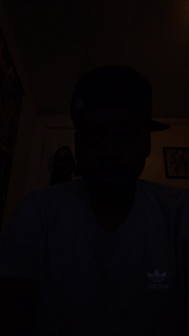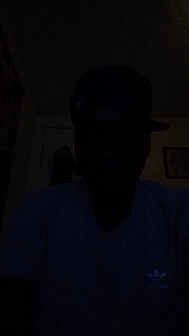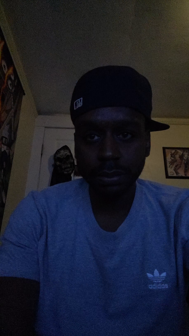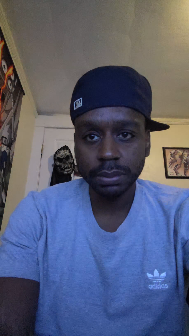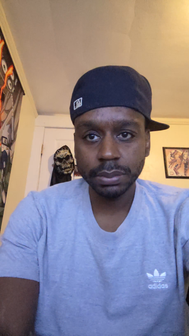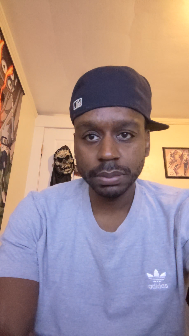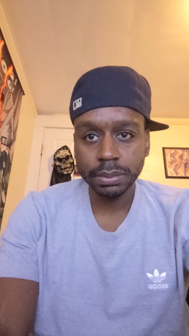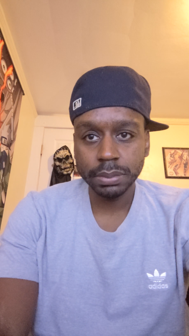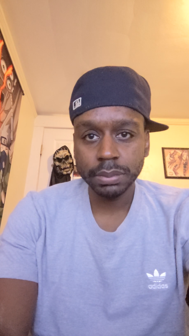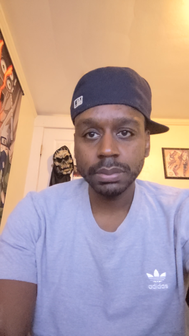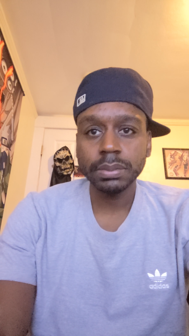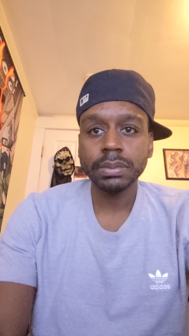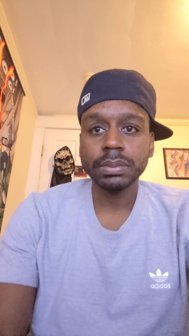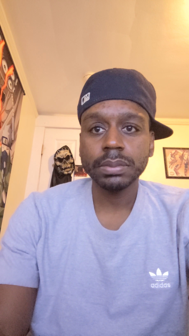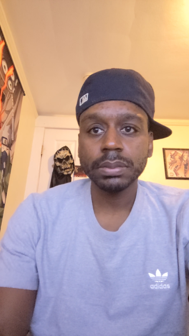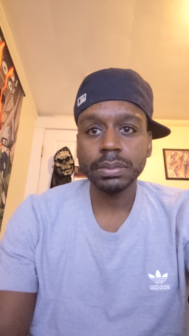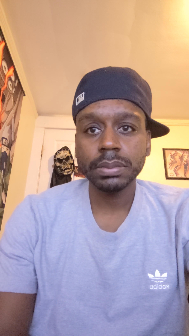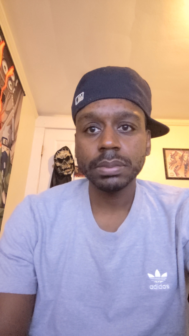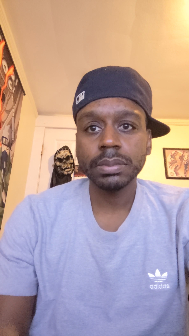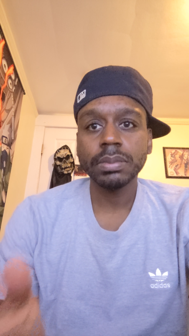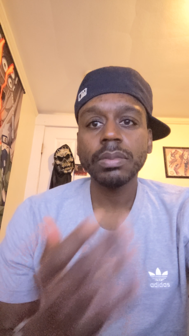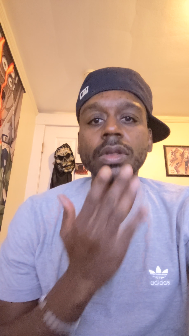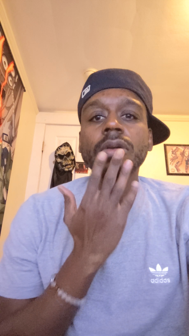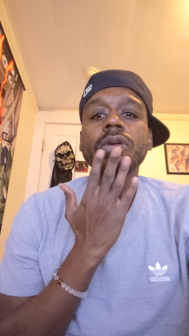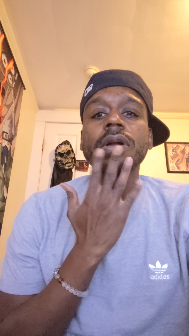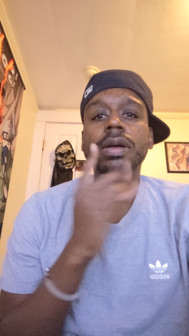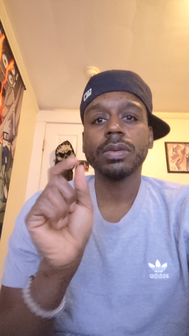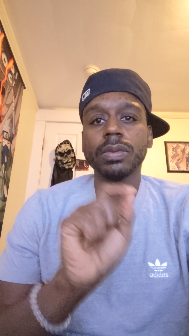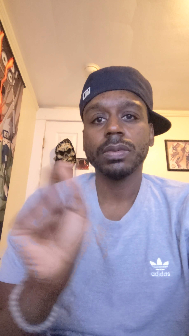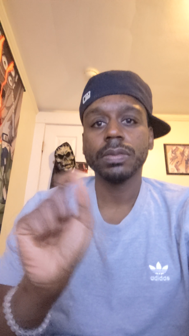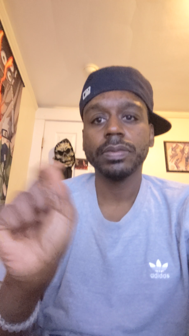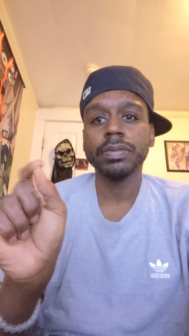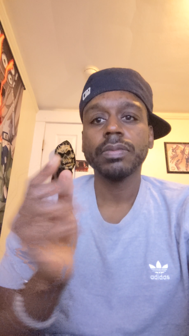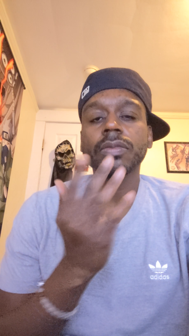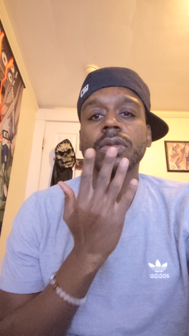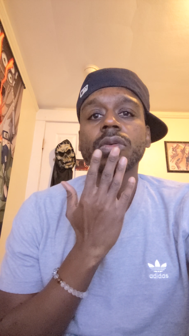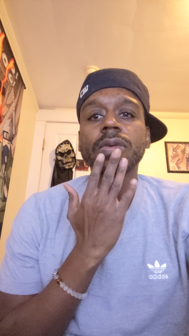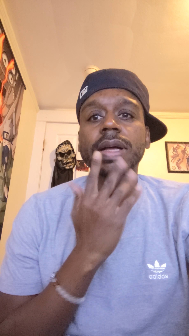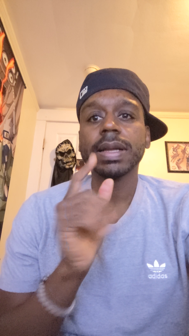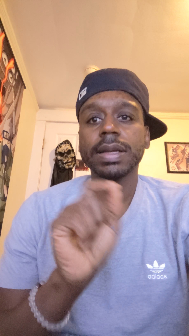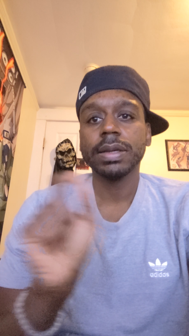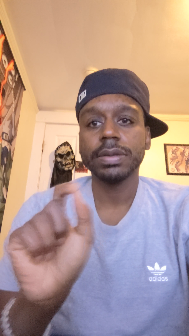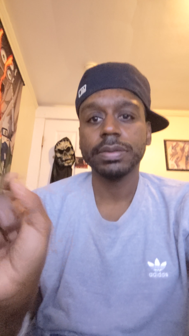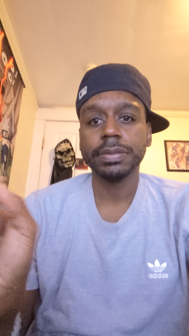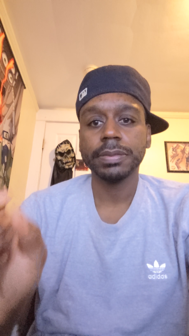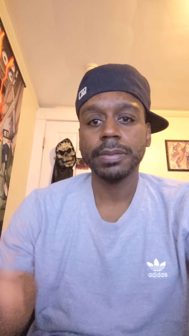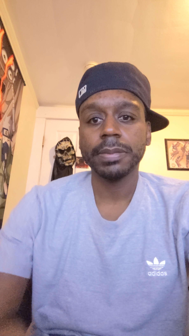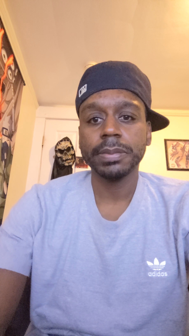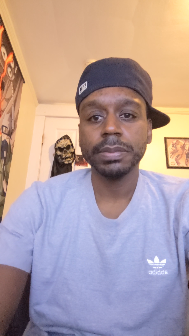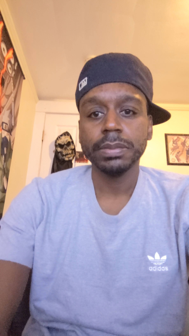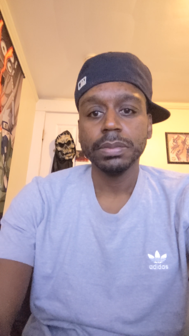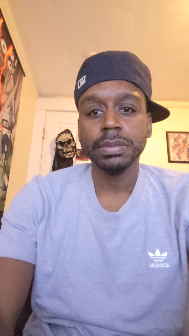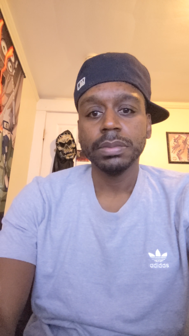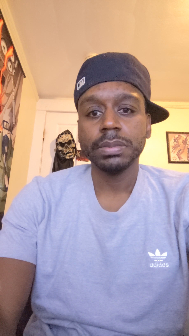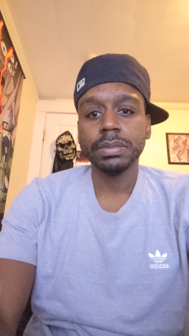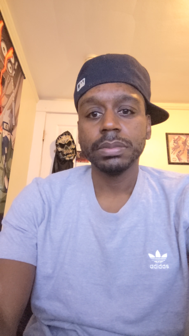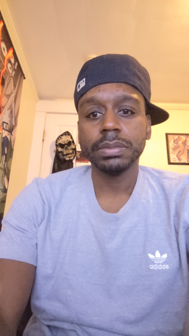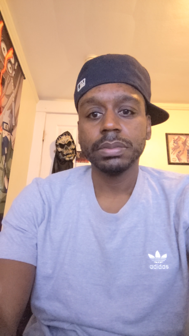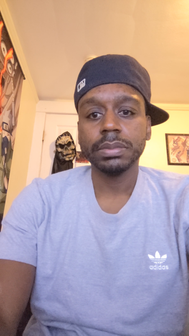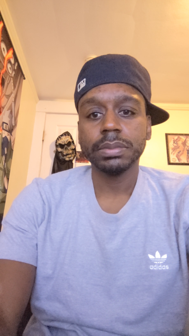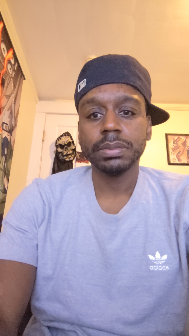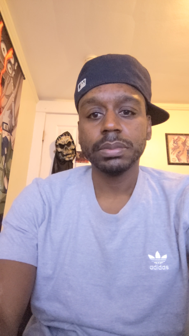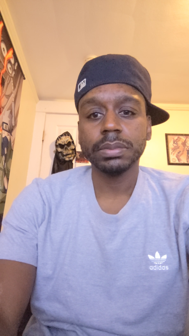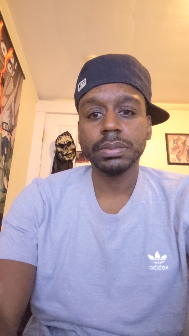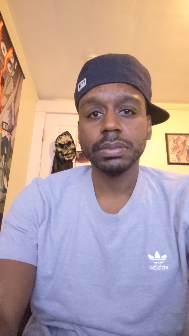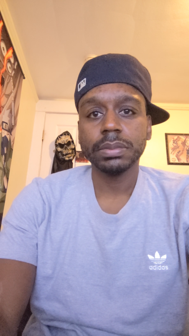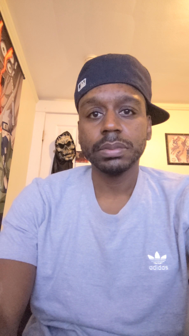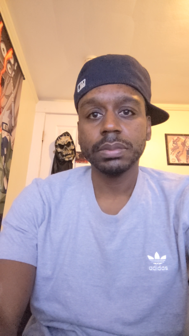crayon